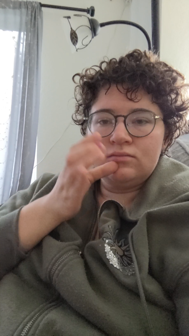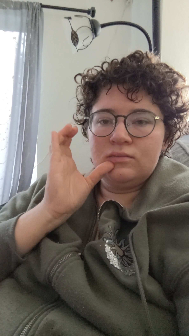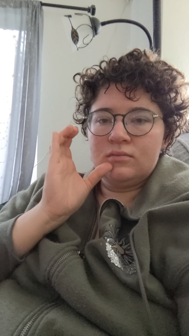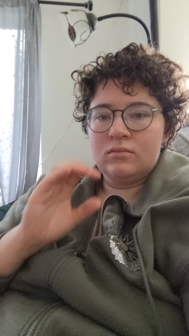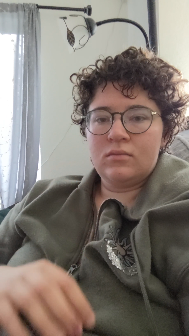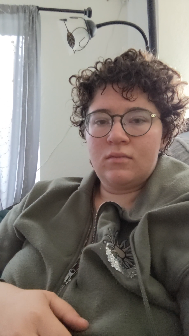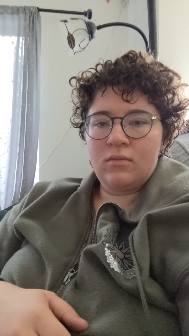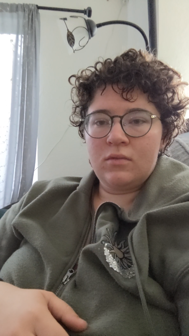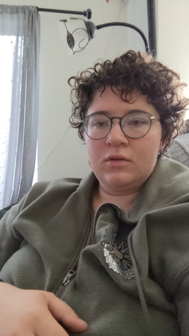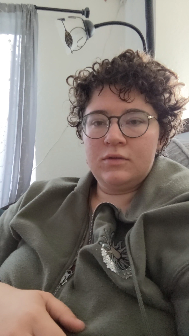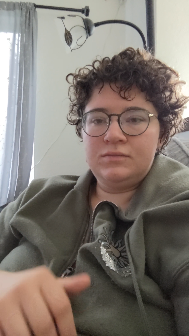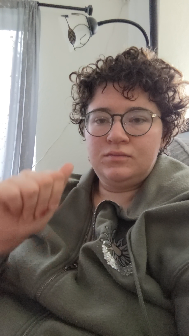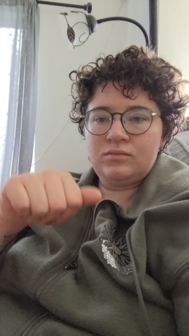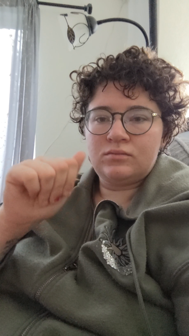rock